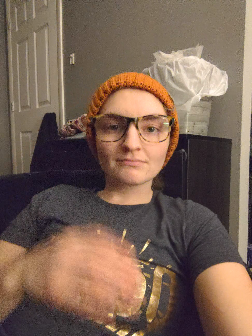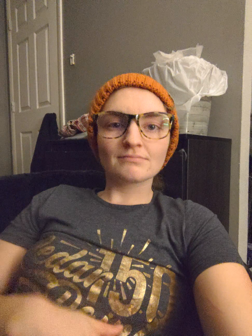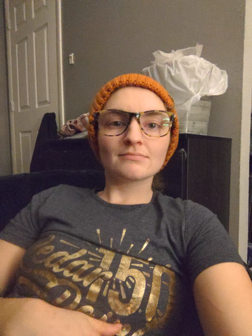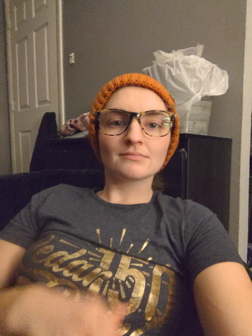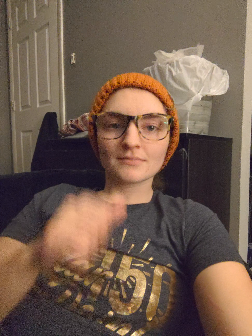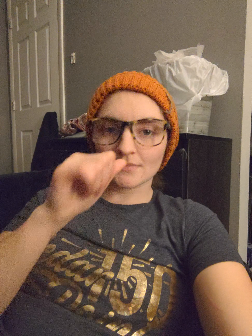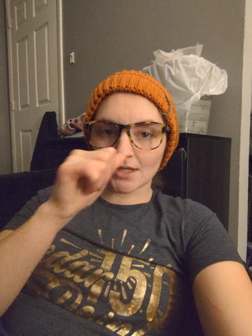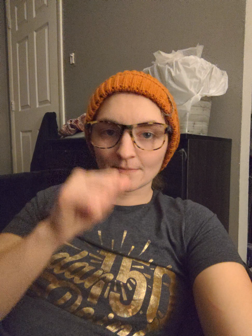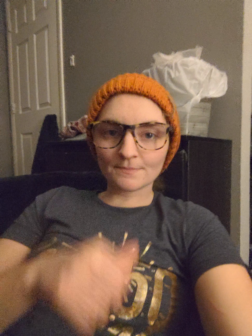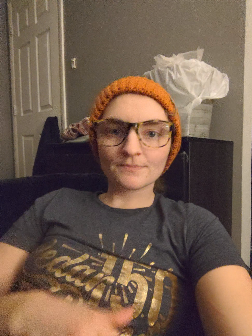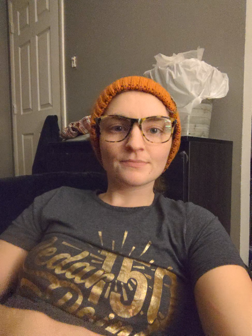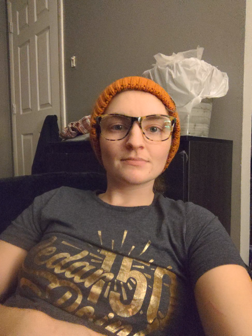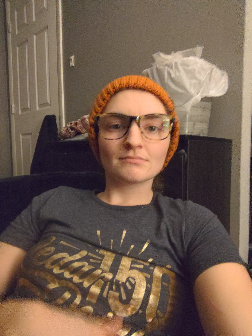nuts